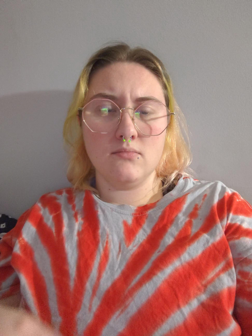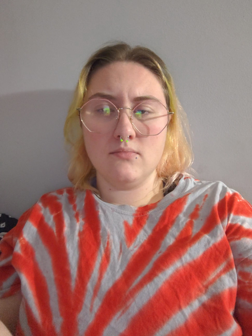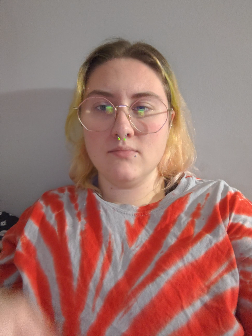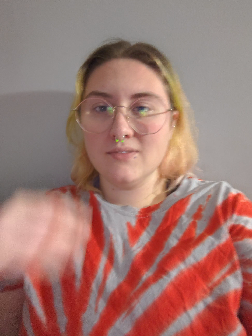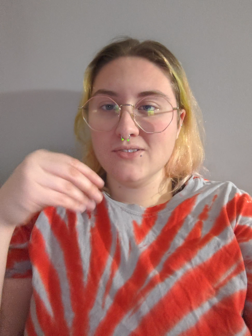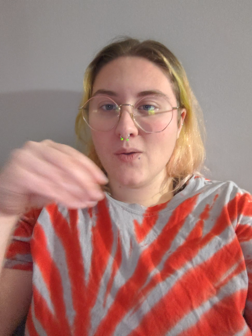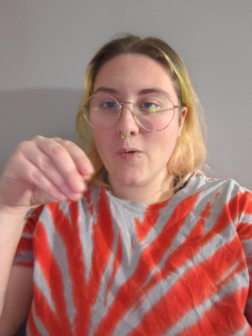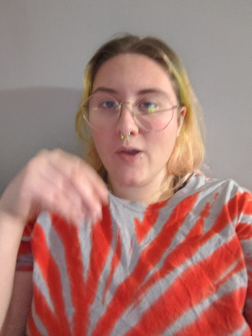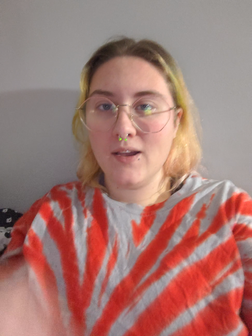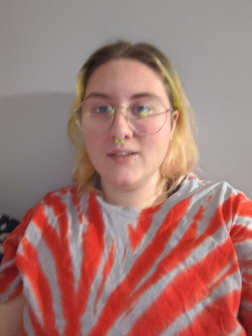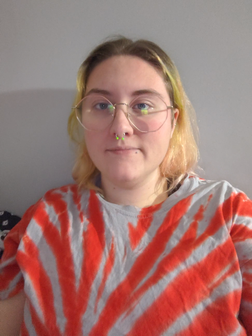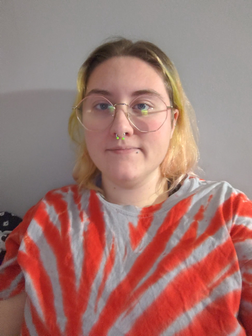store